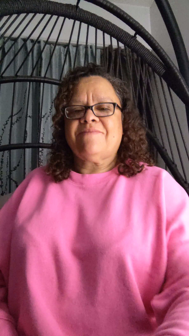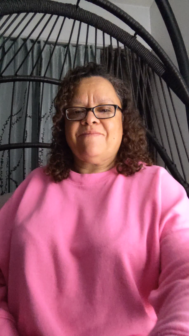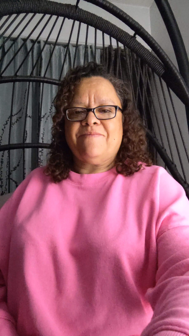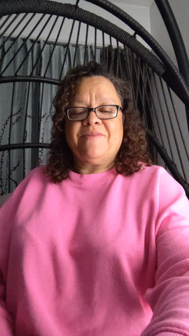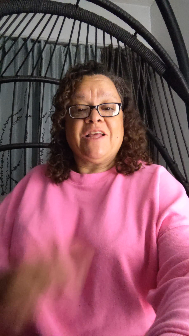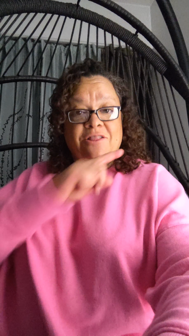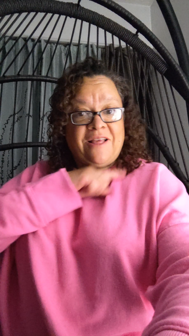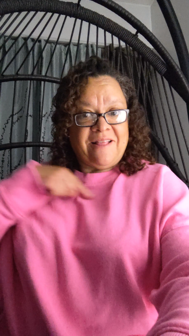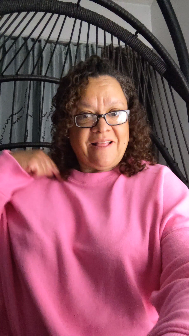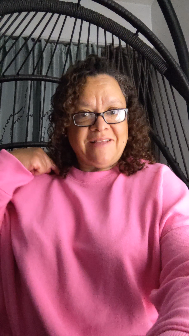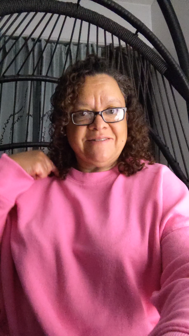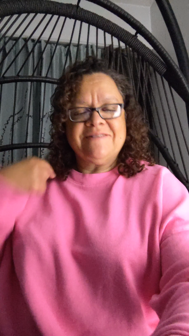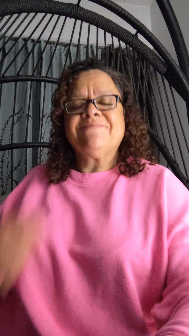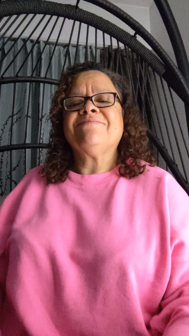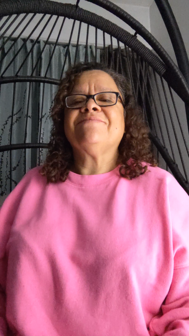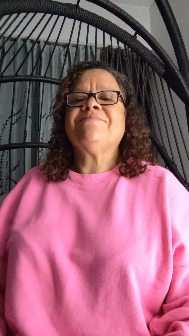necklace